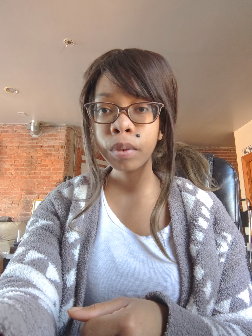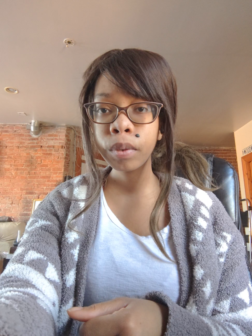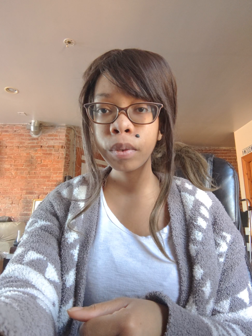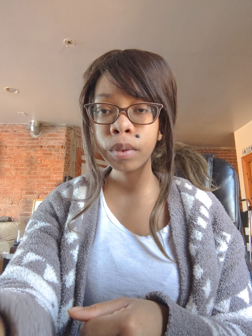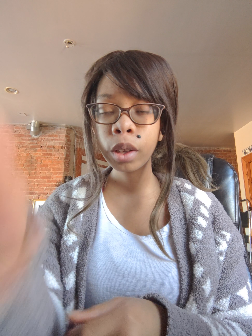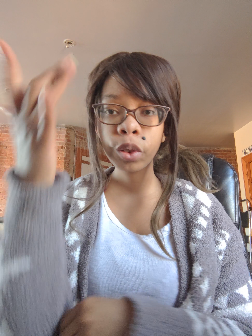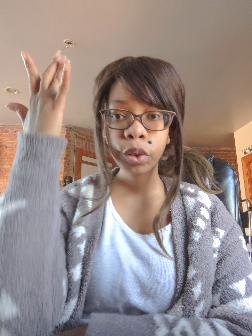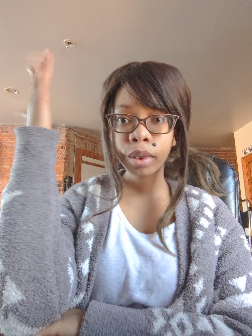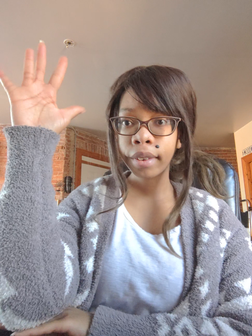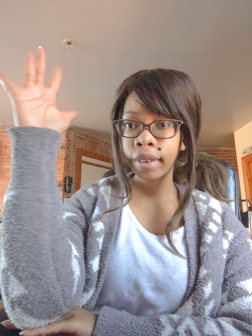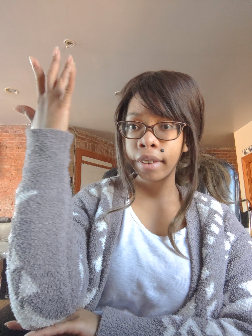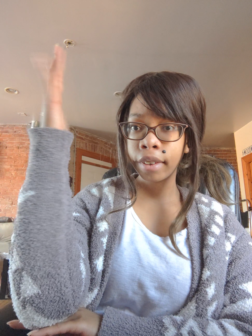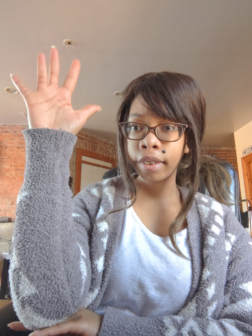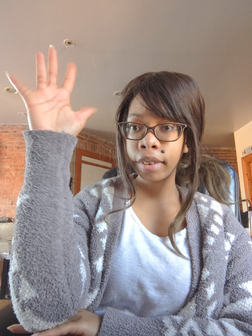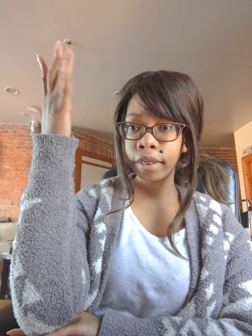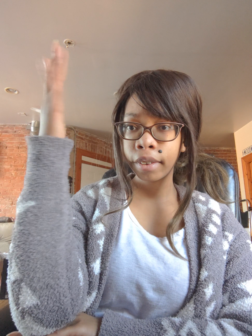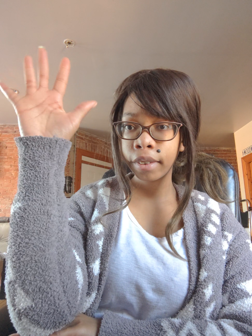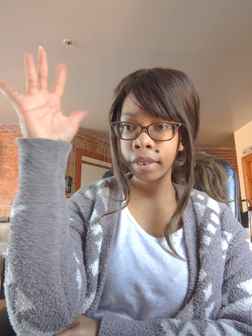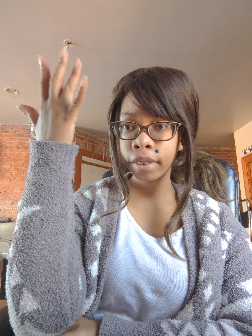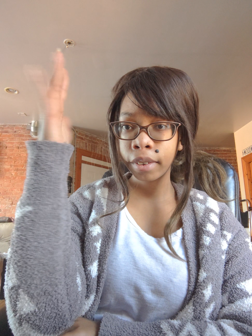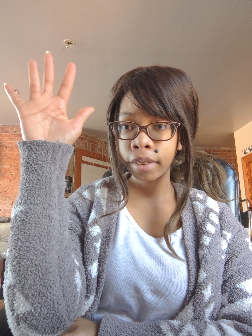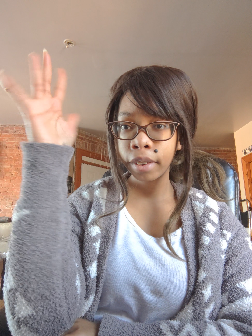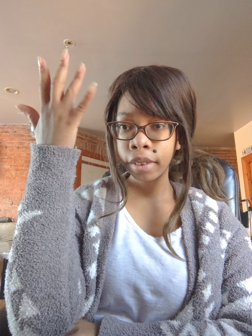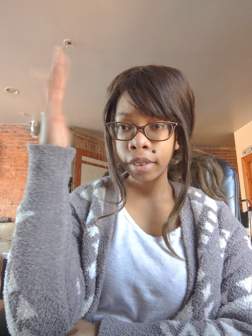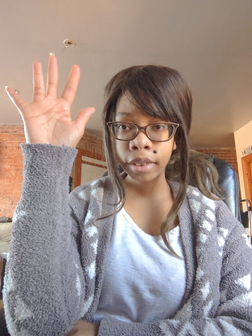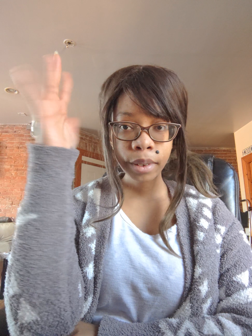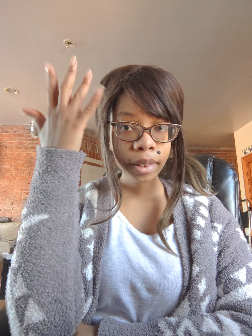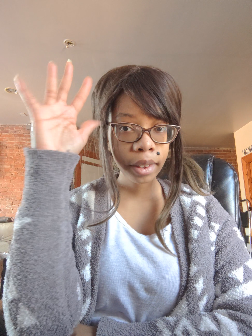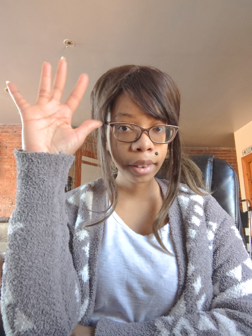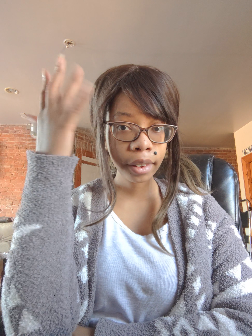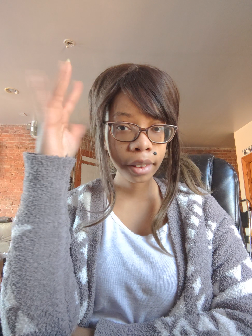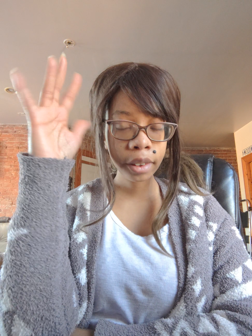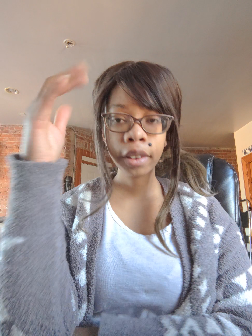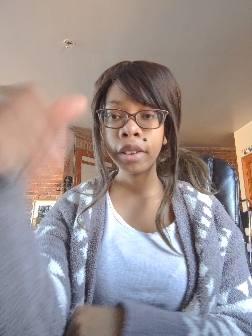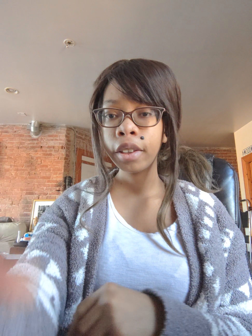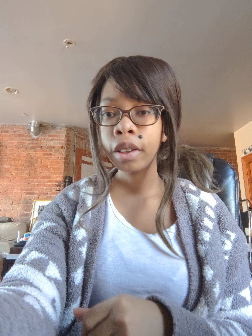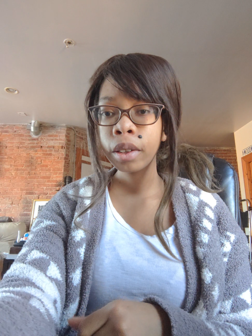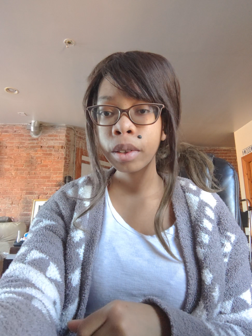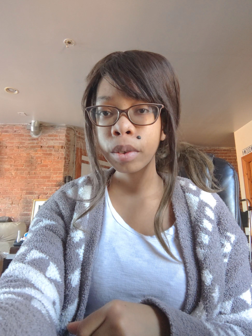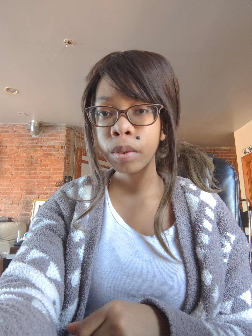tree